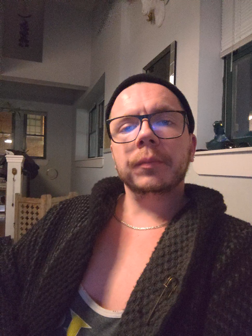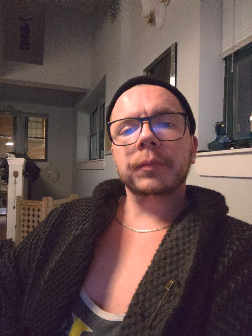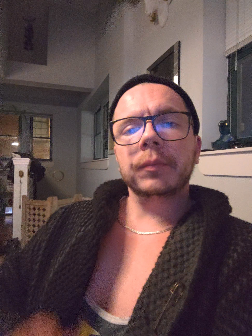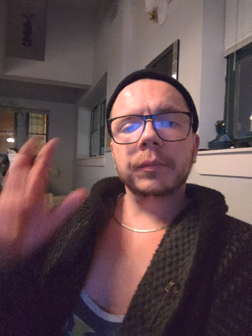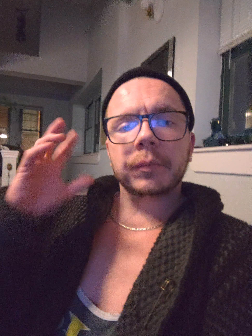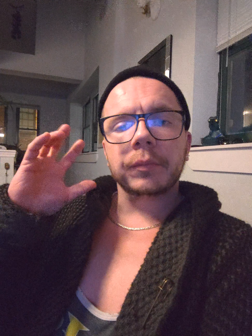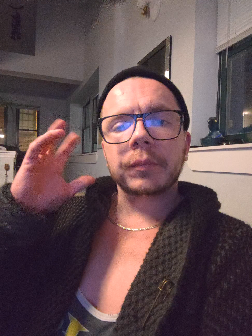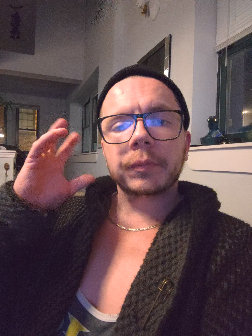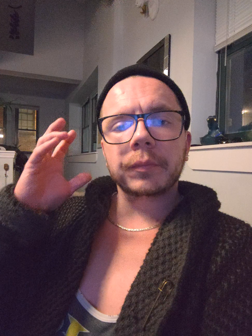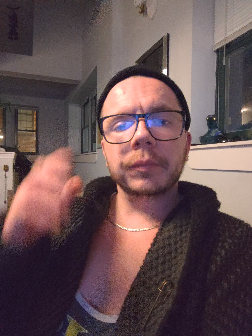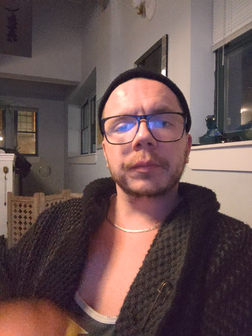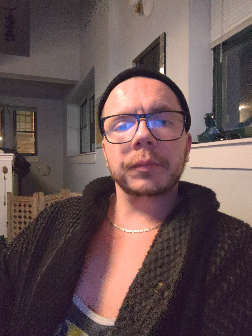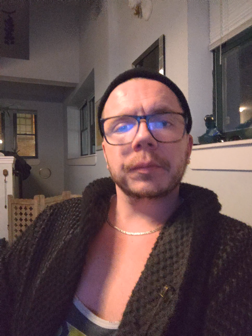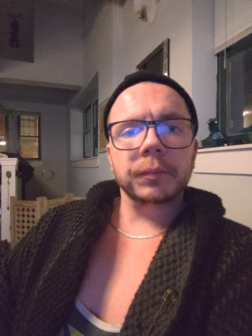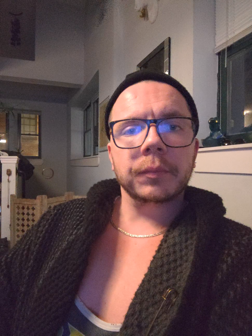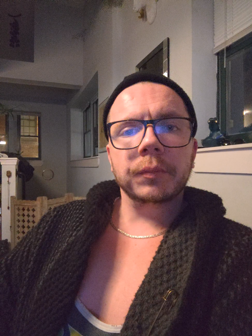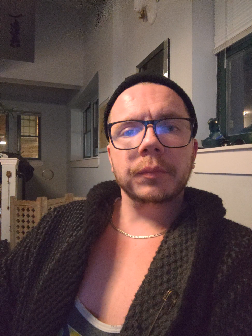radio